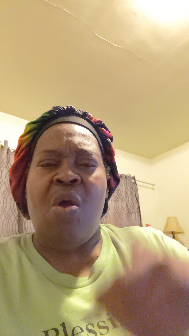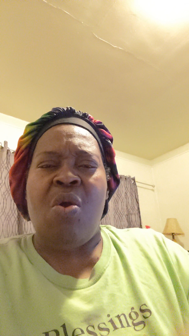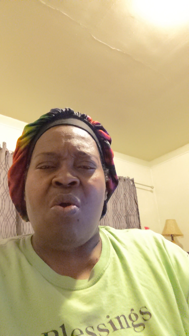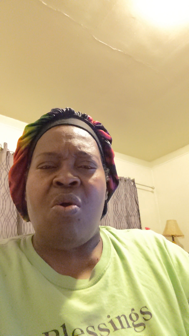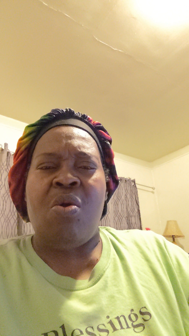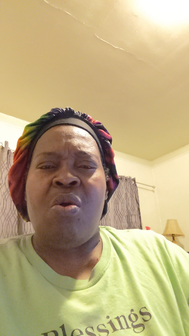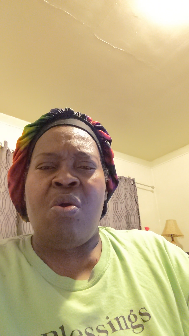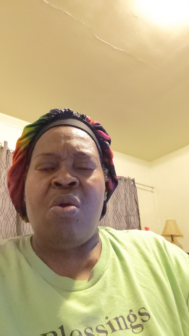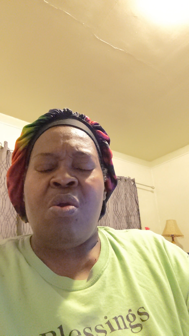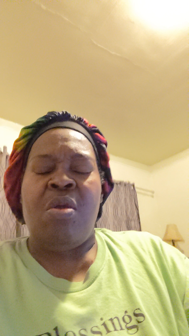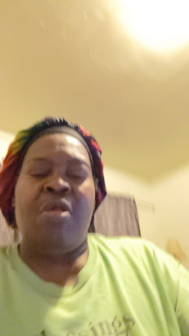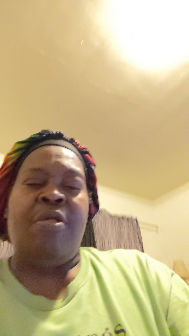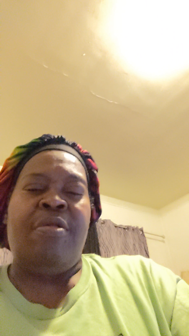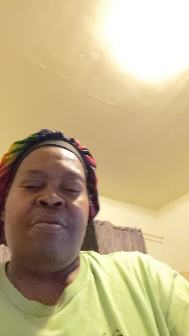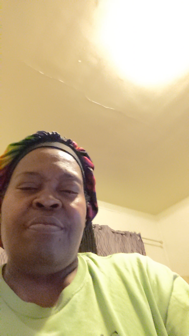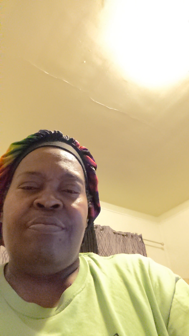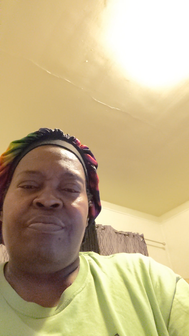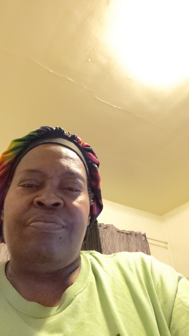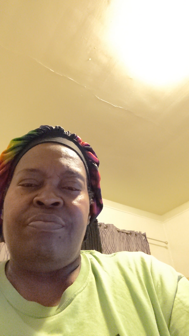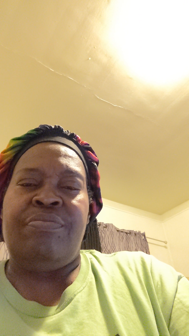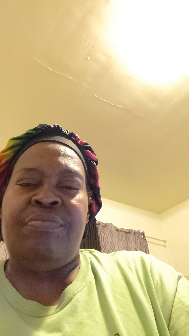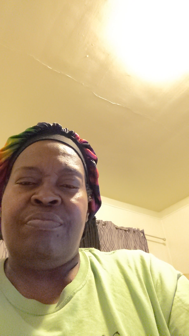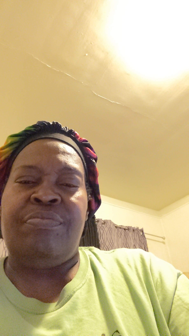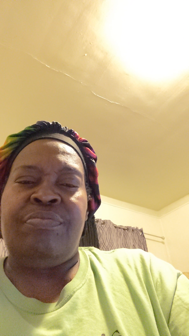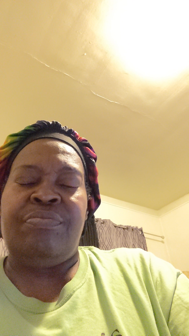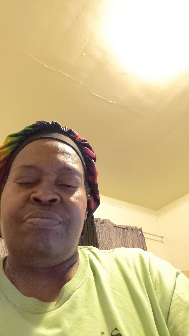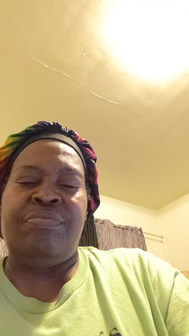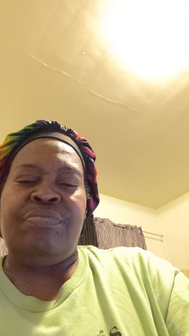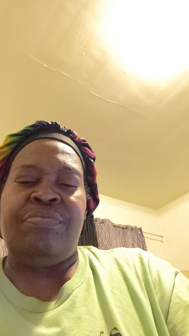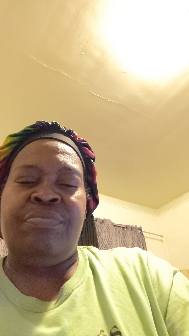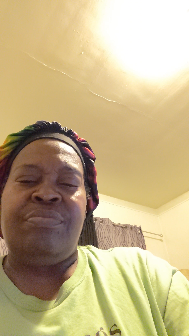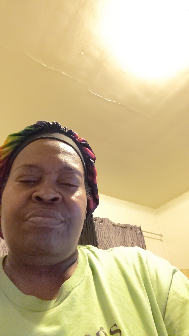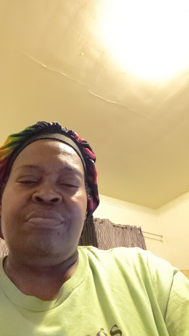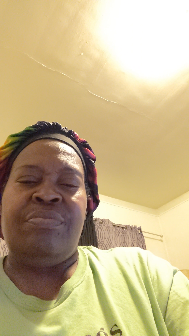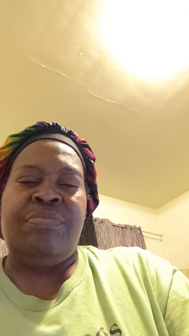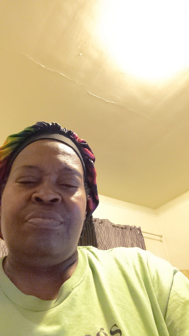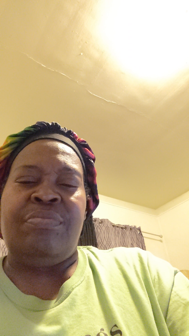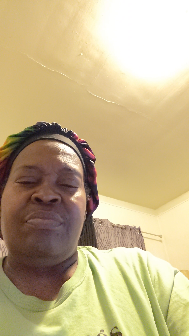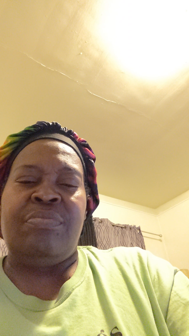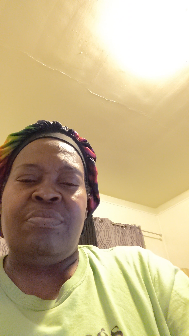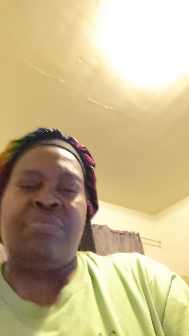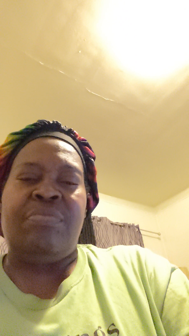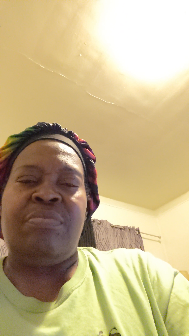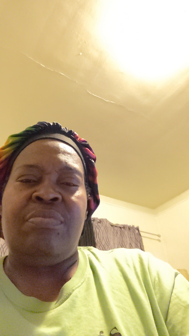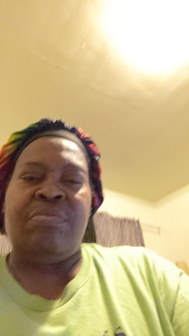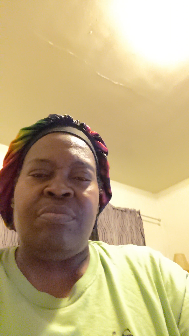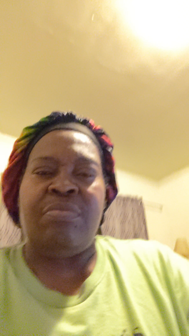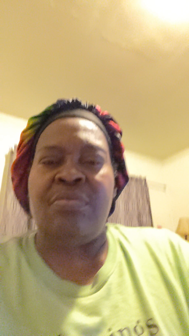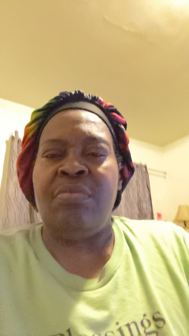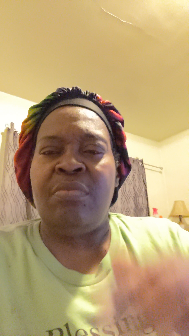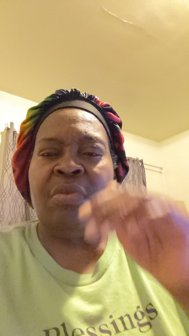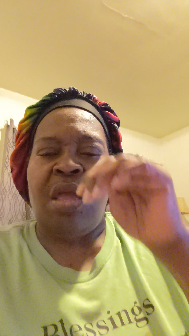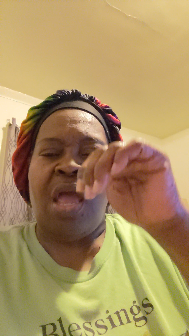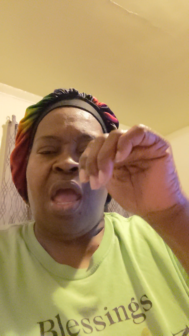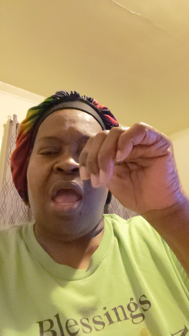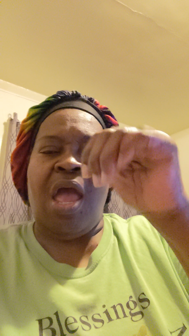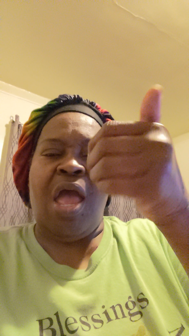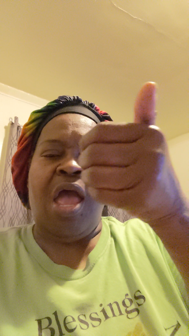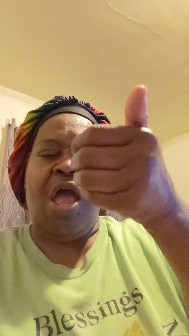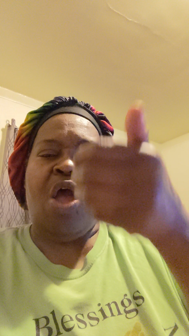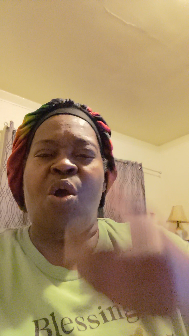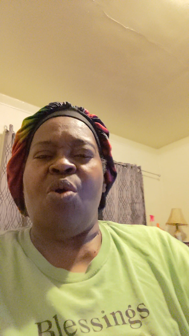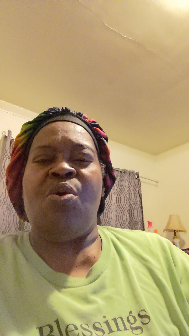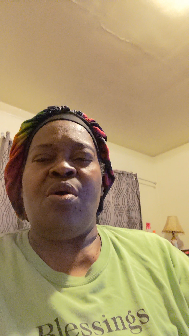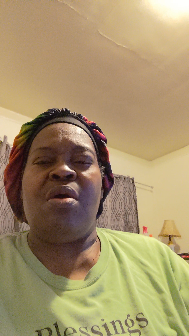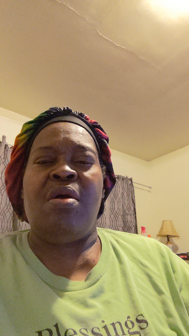how